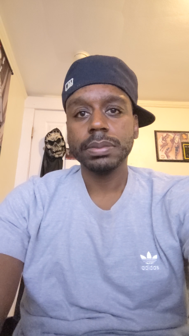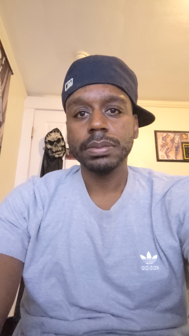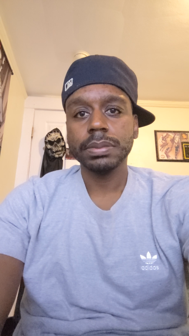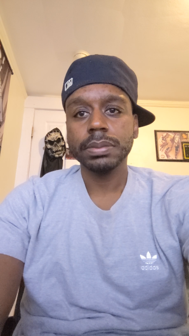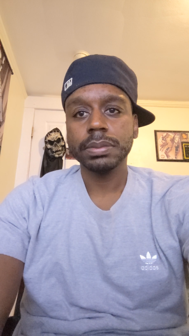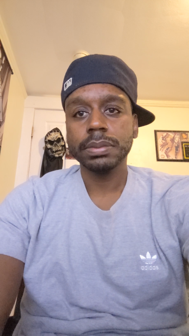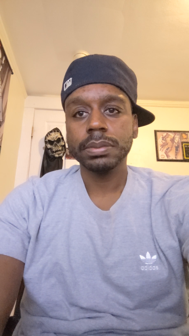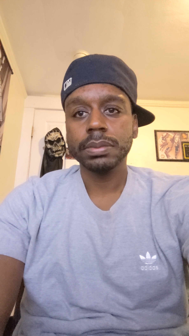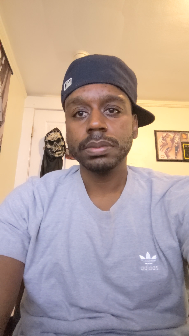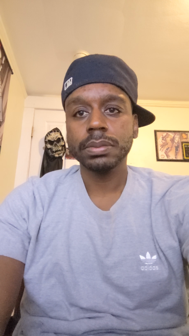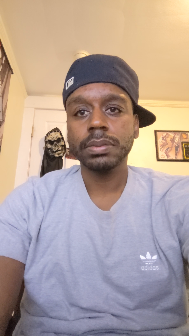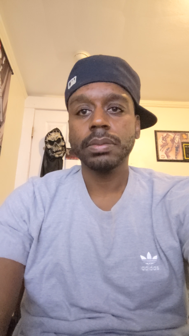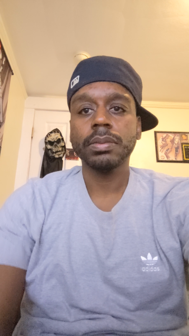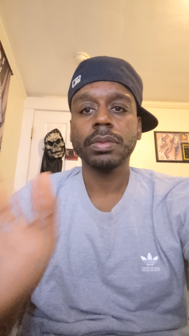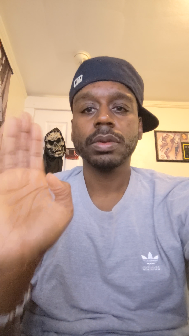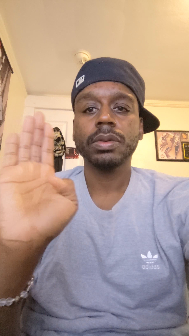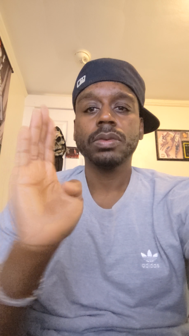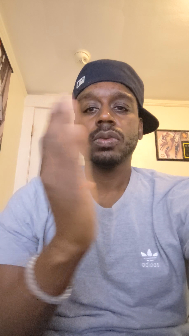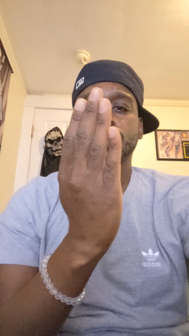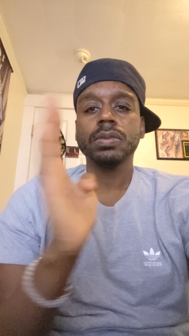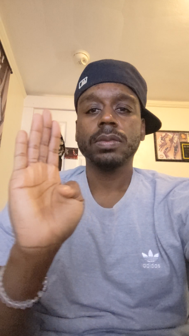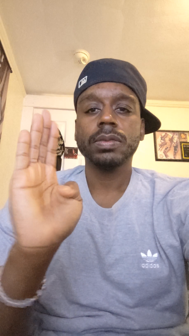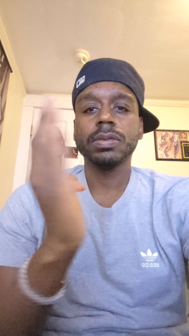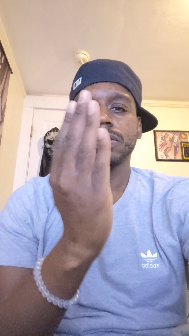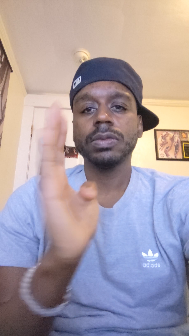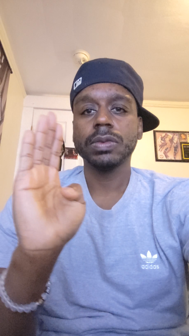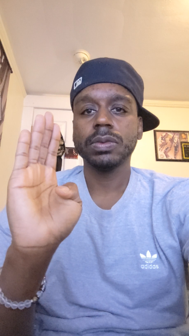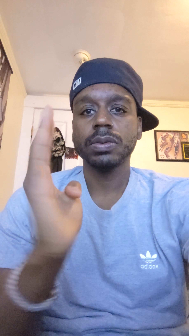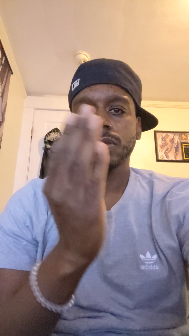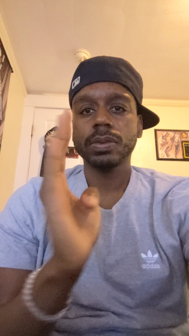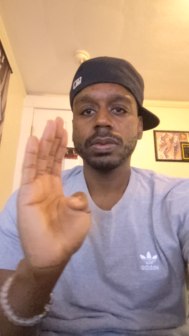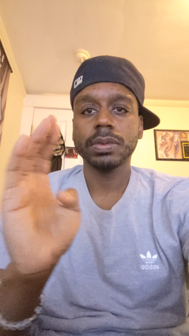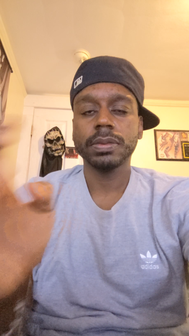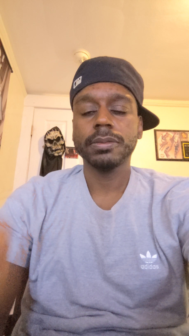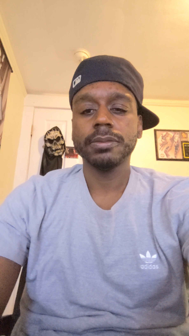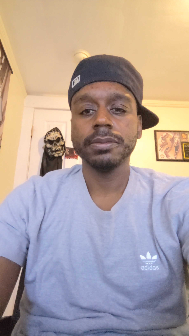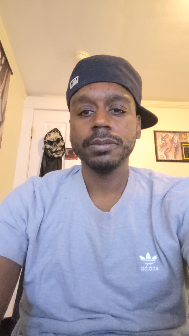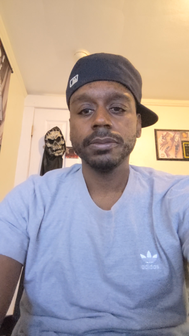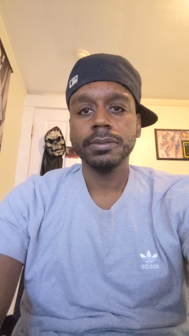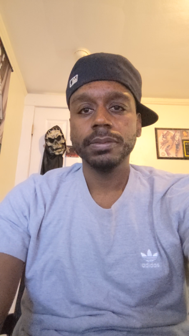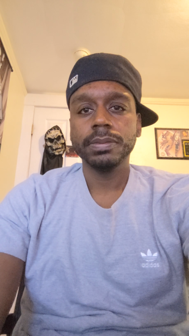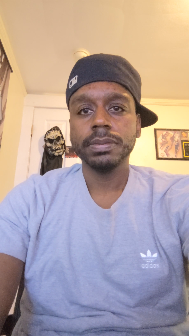door